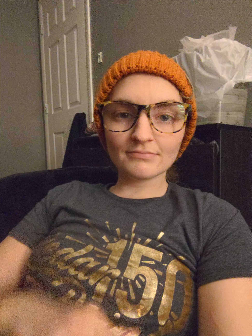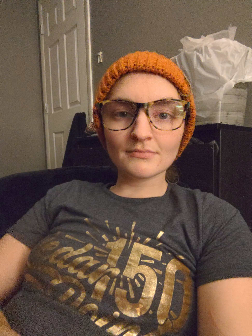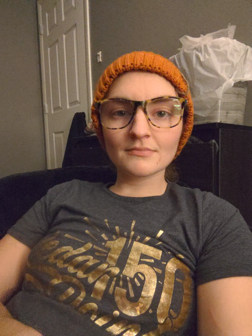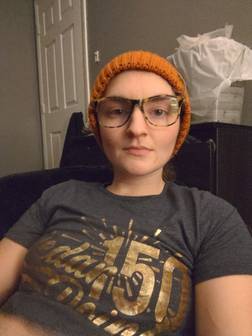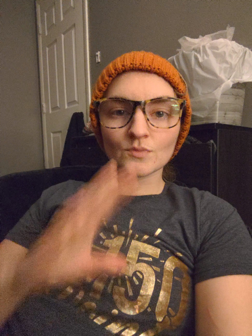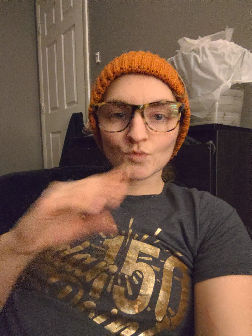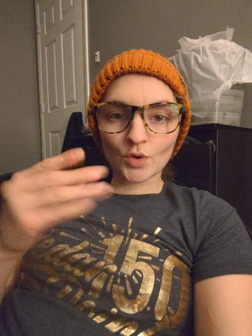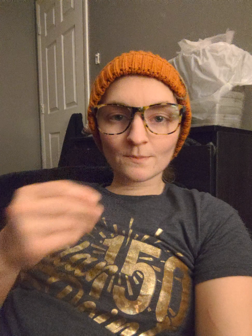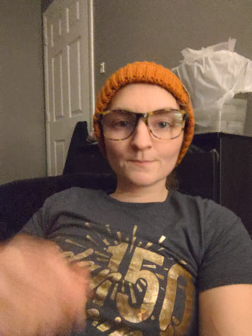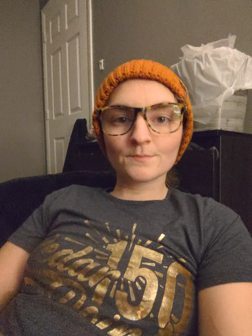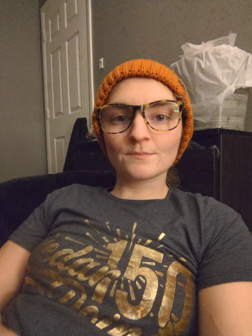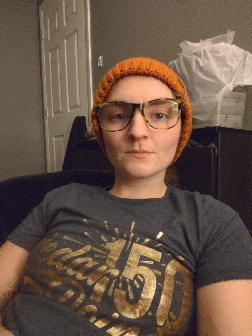story